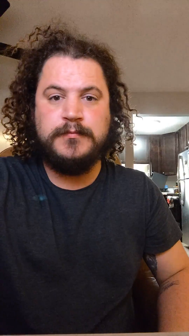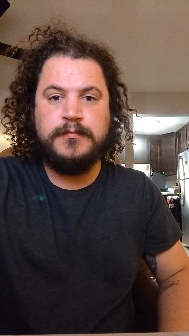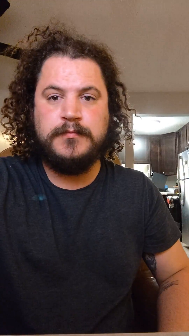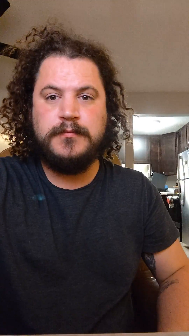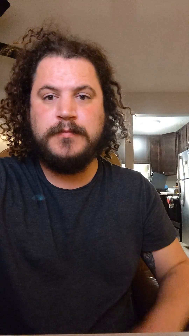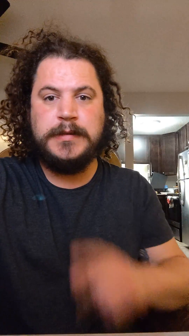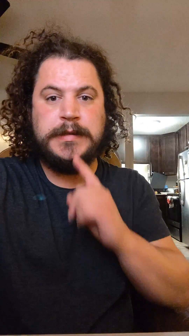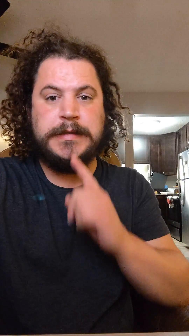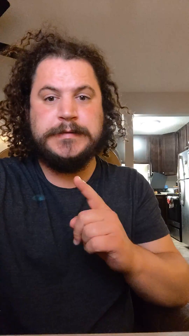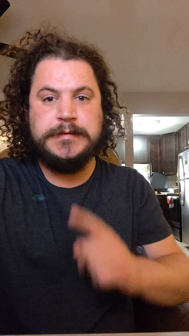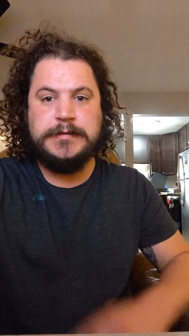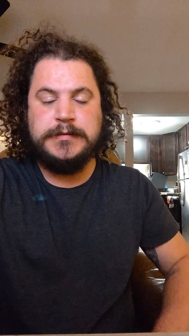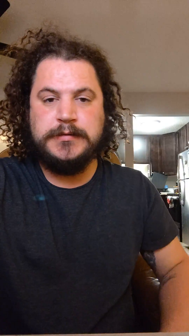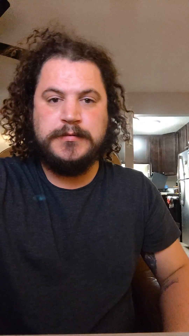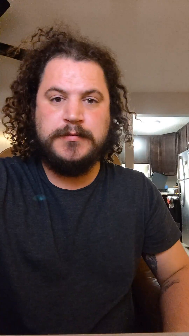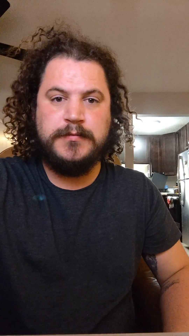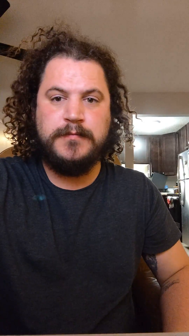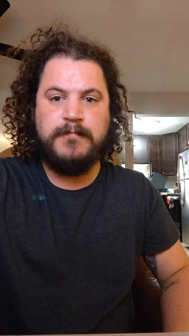is